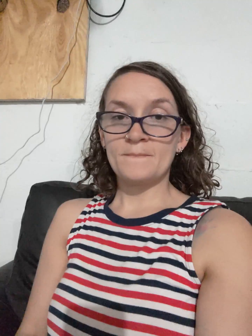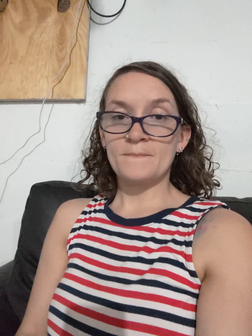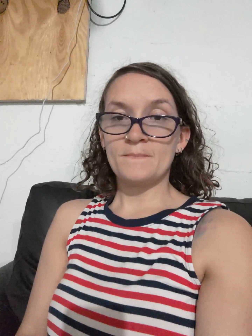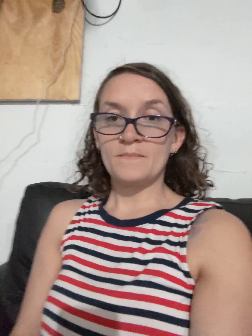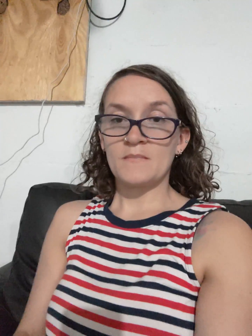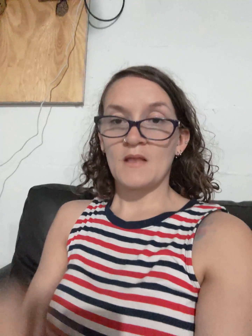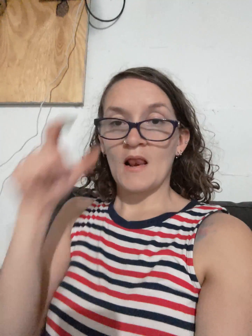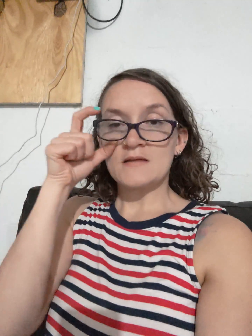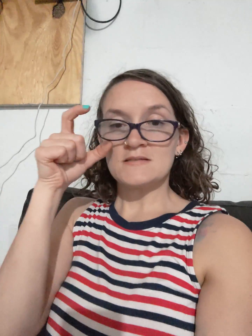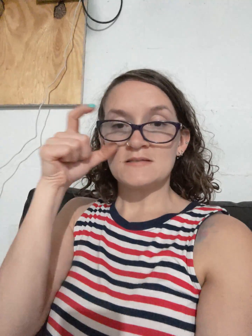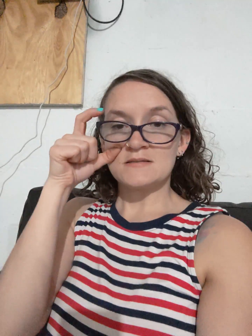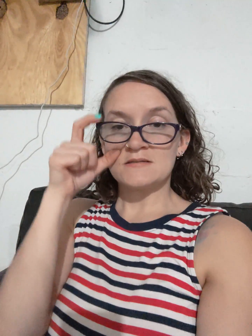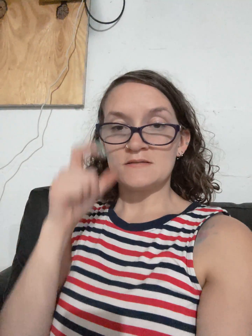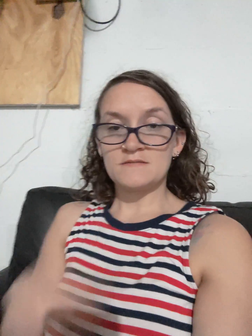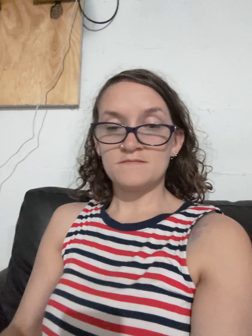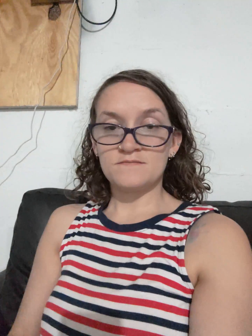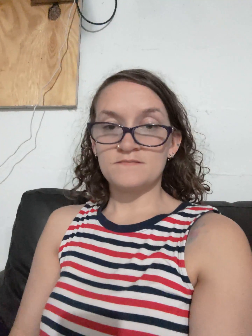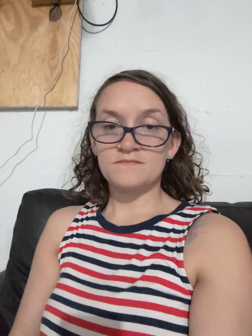glasses